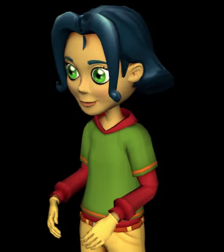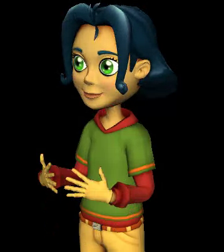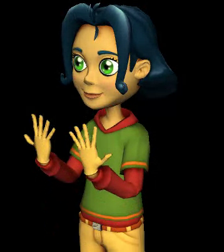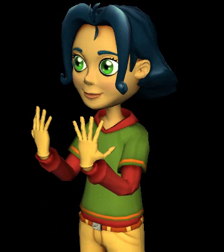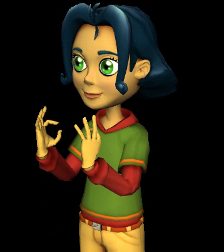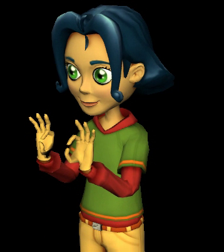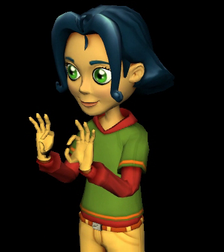10